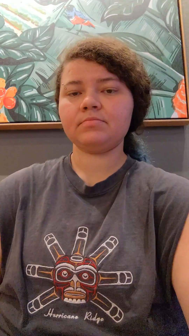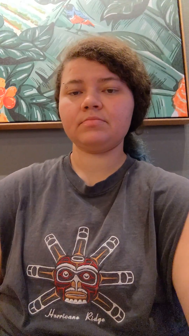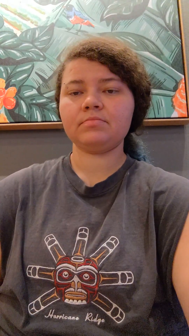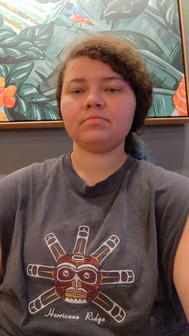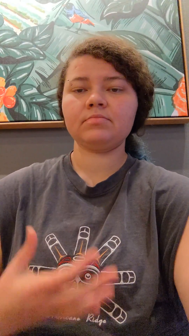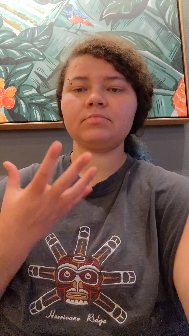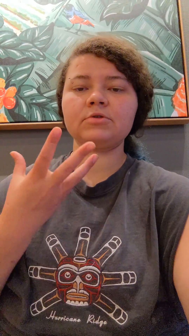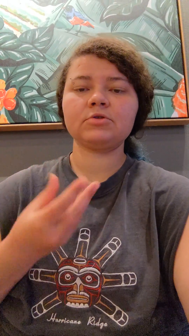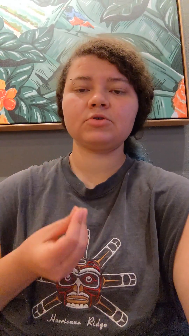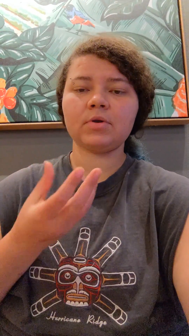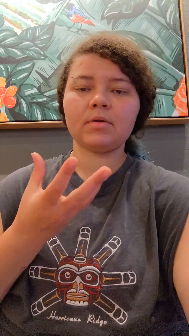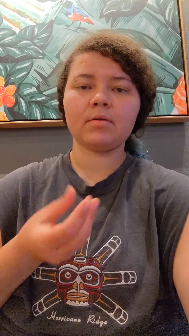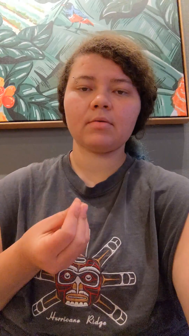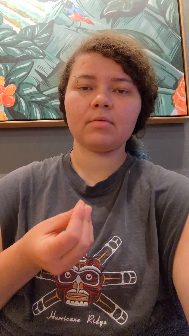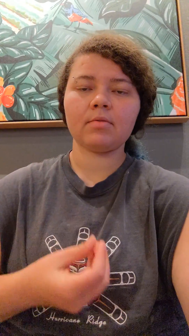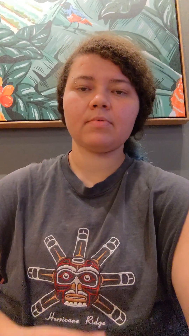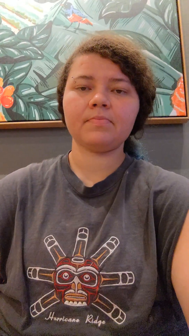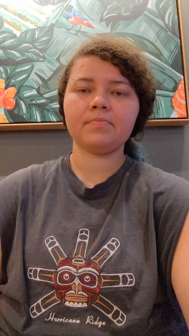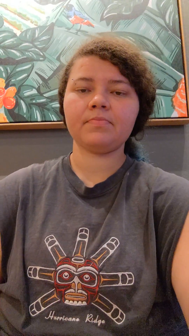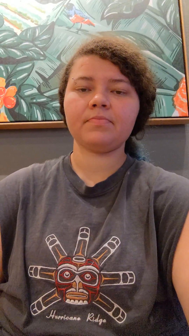gentle